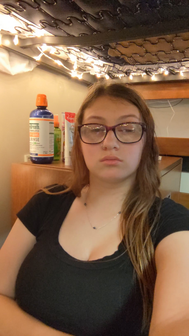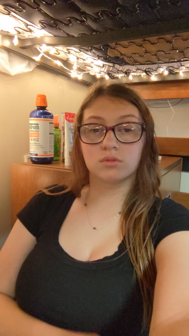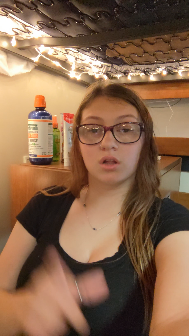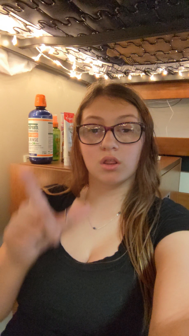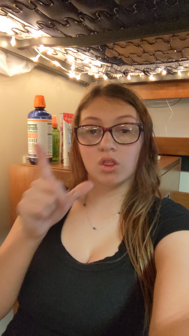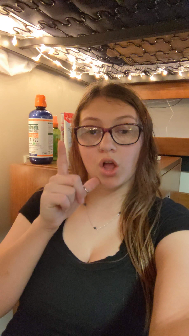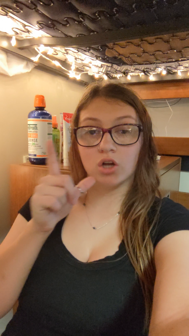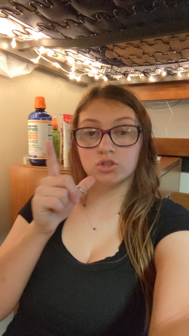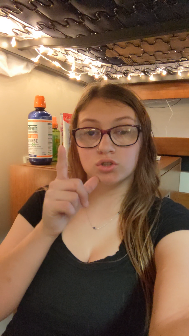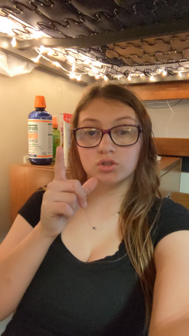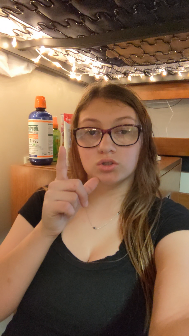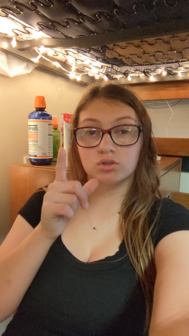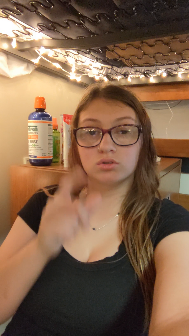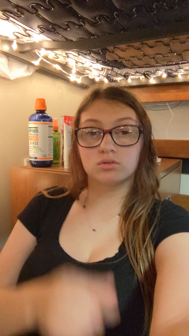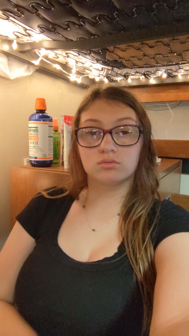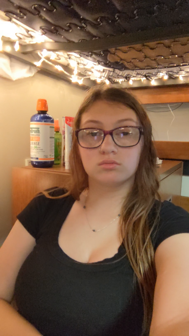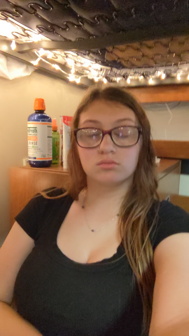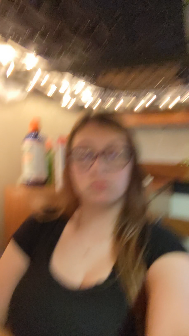lunch